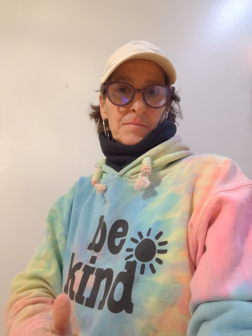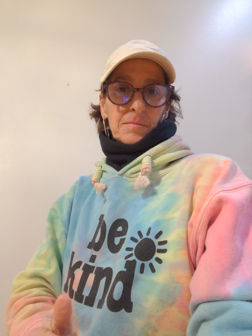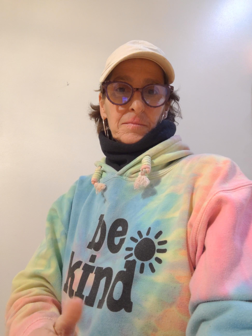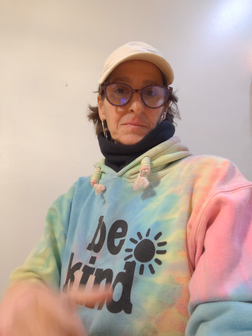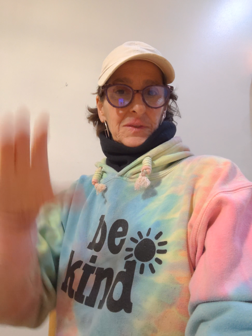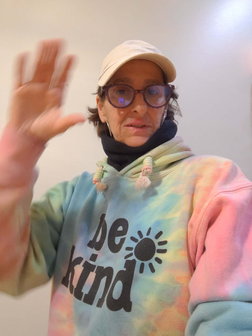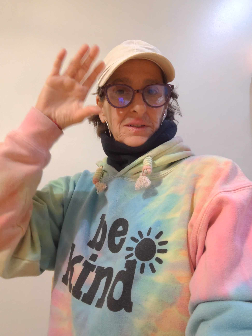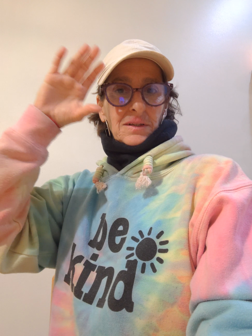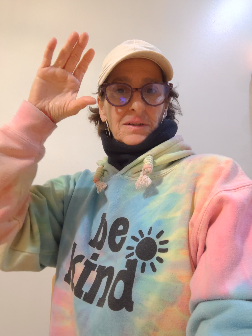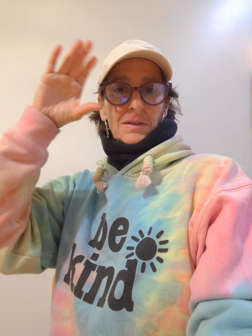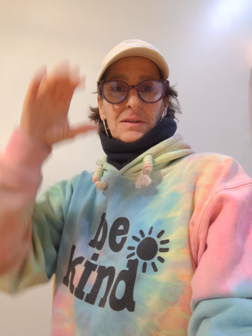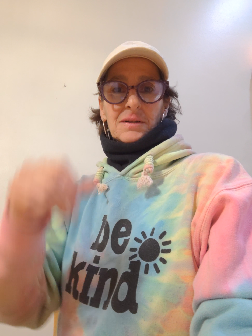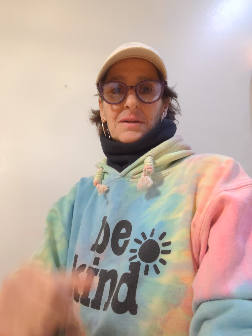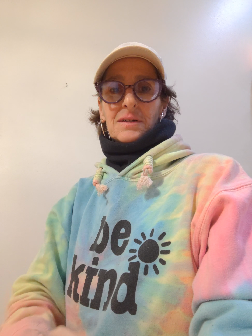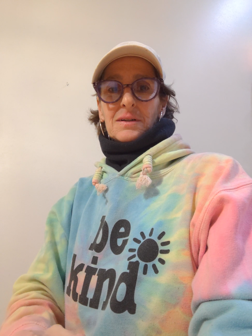sun